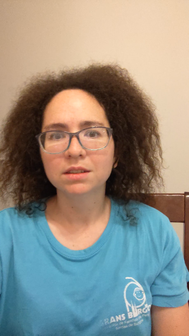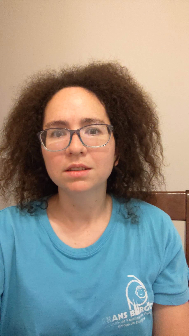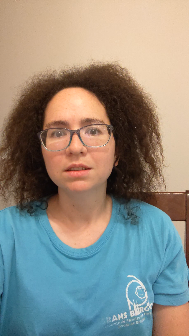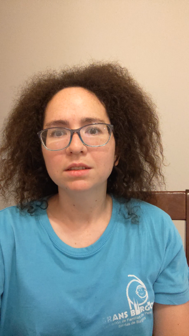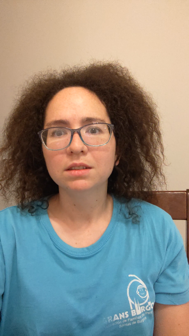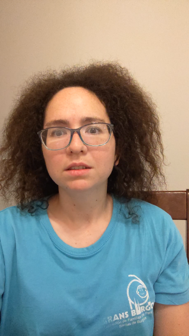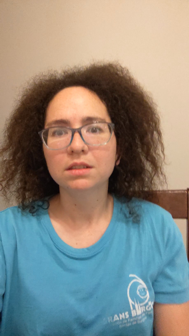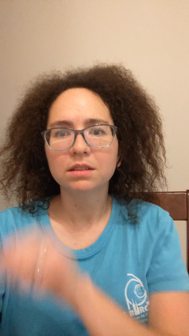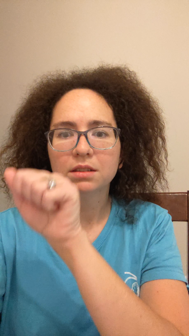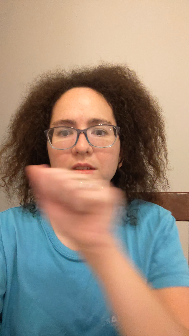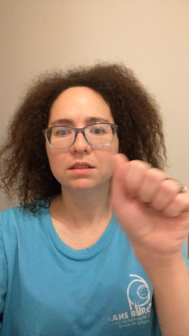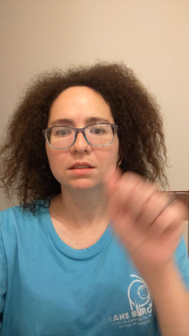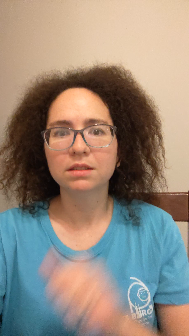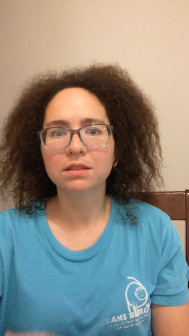a